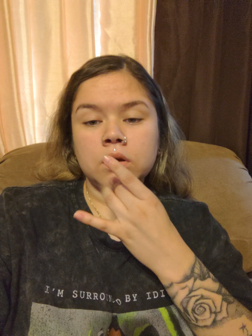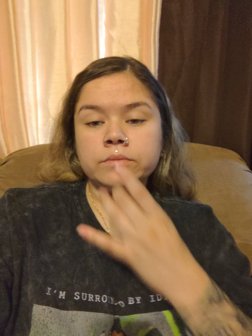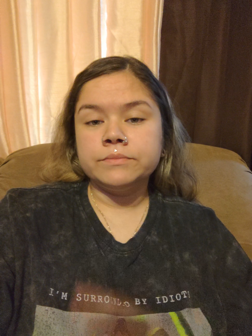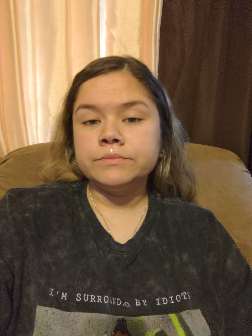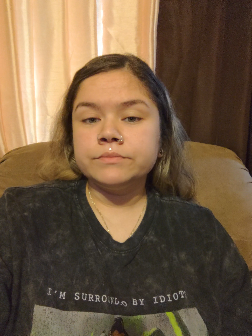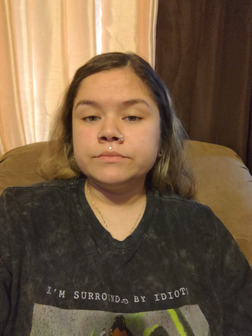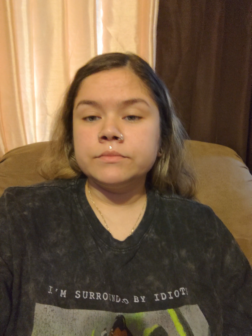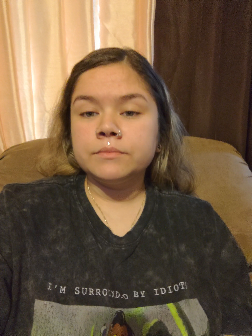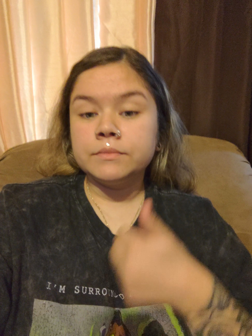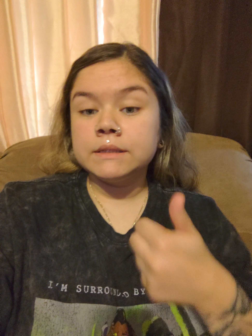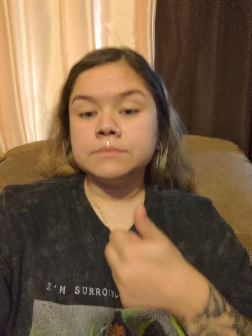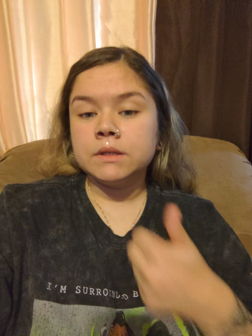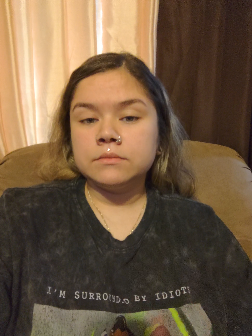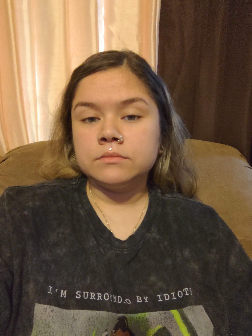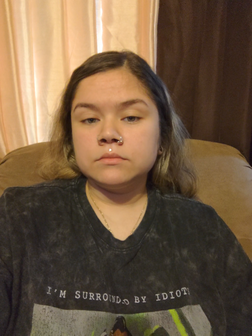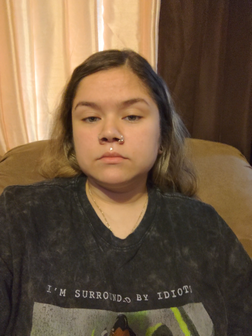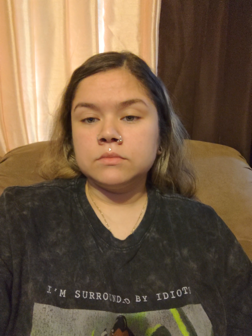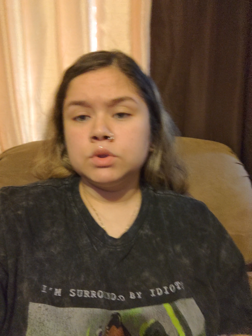basement